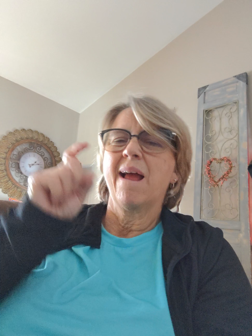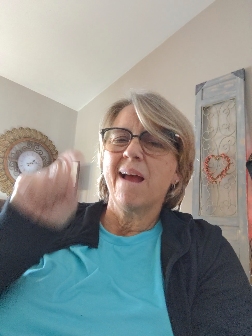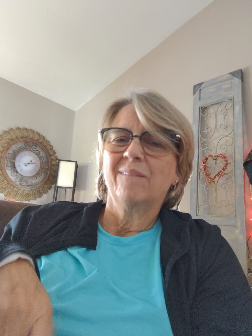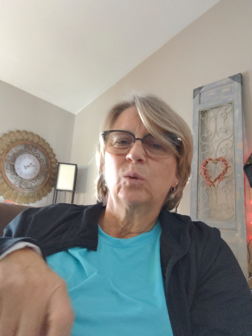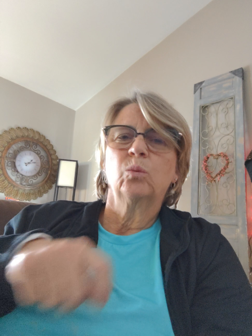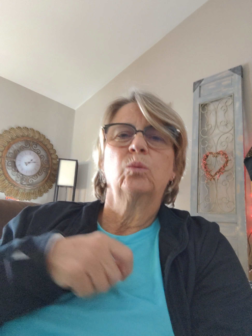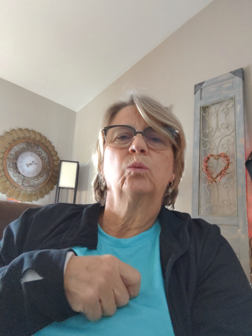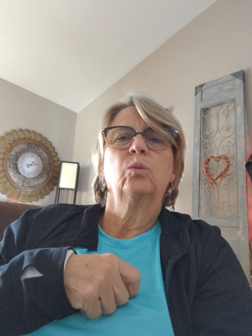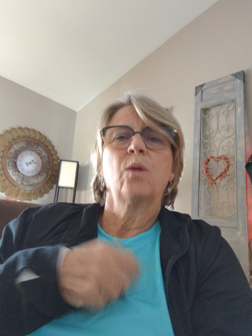have to